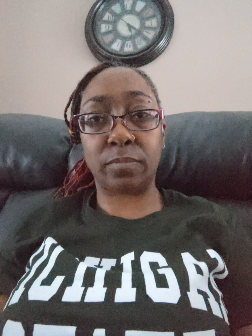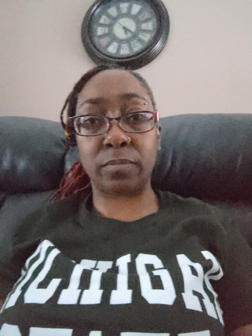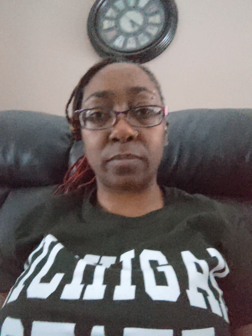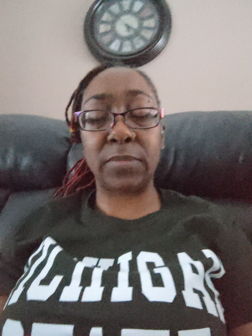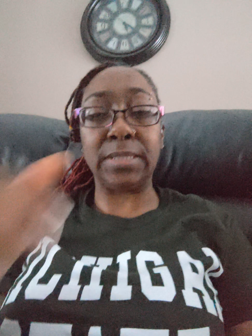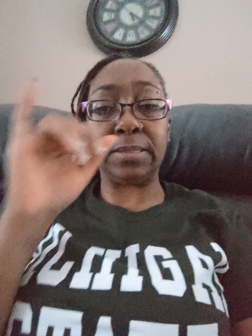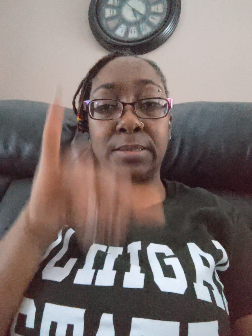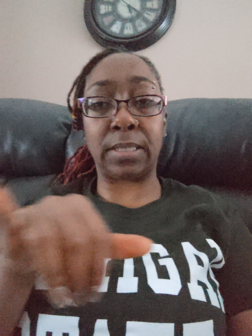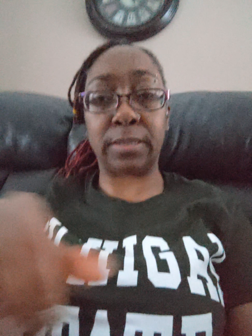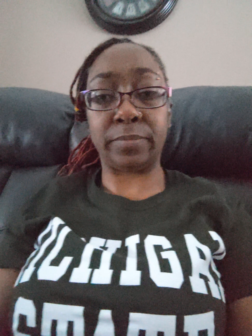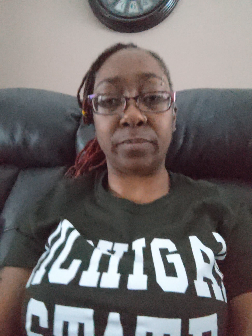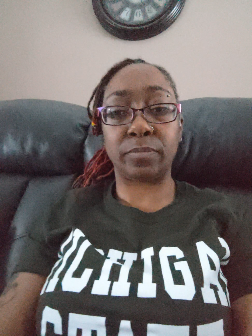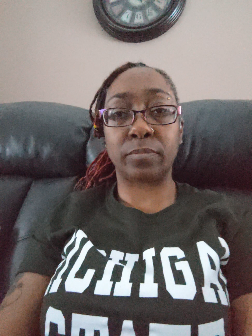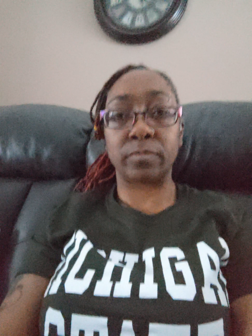stay